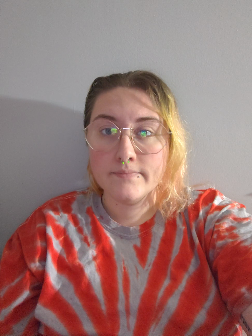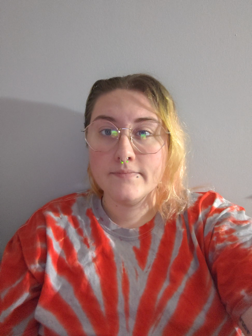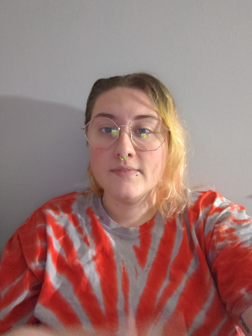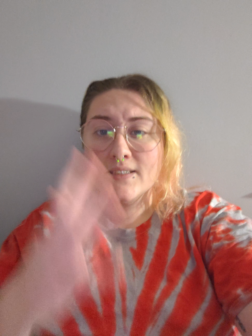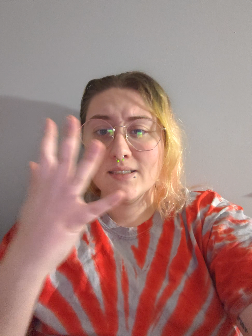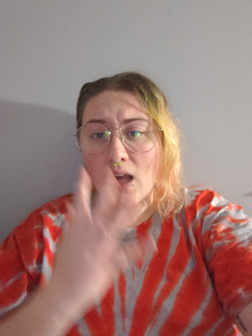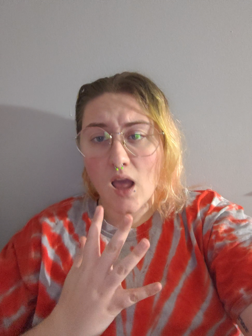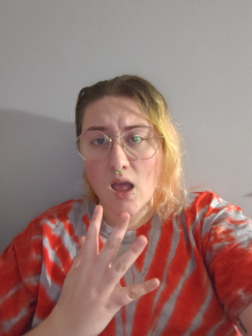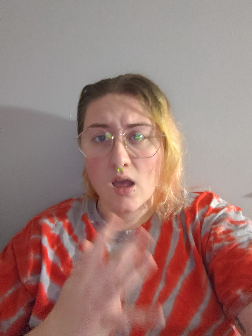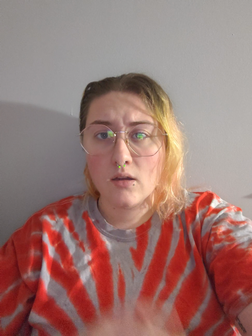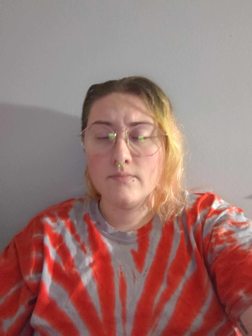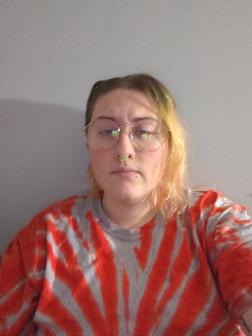sad